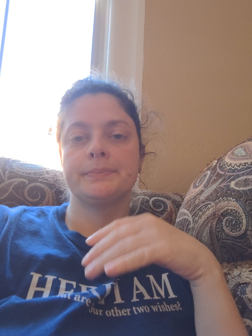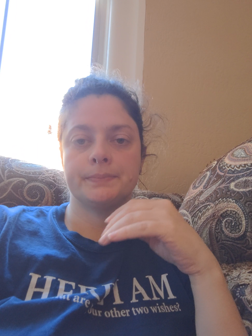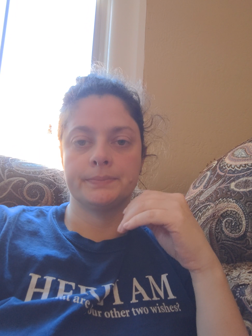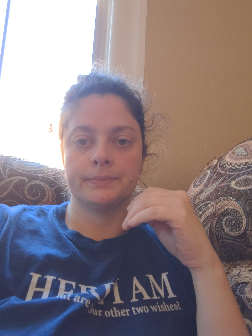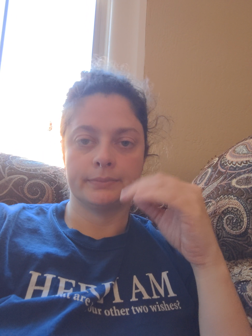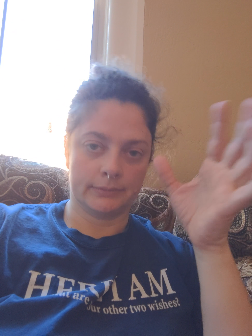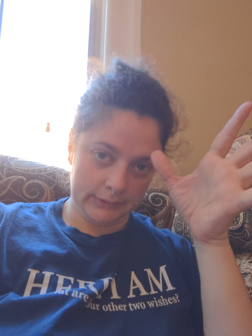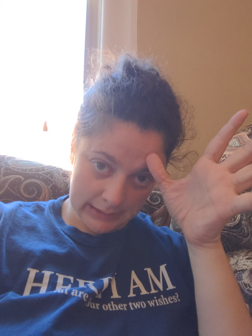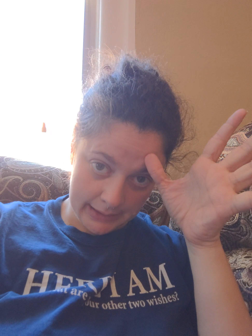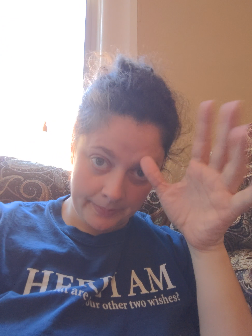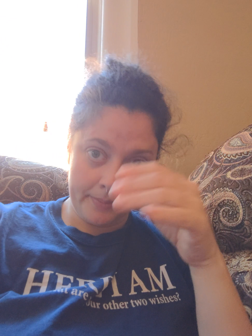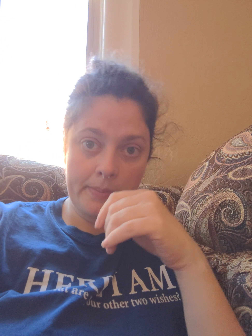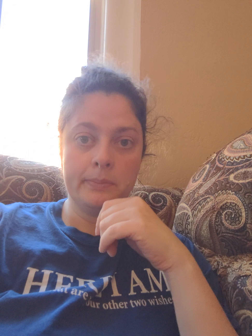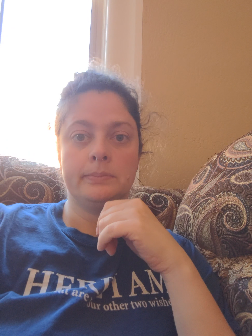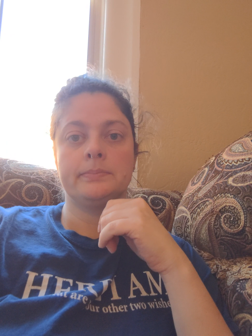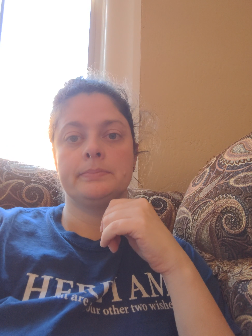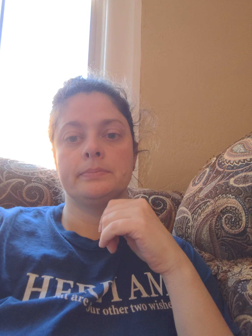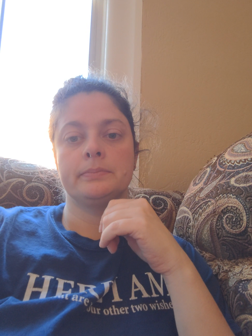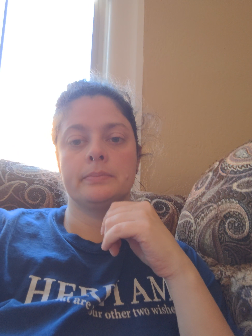dad